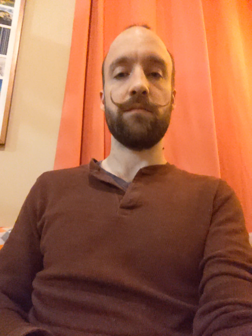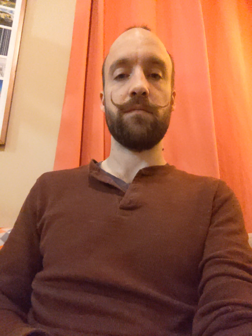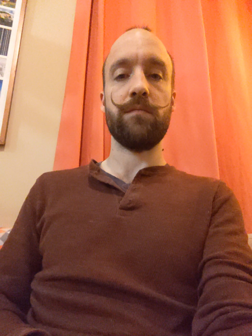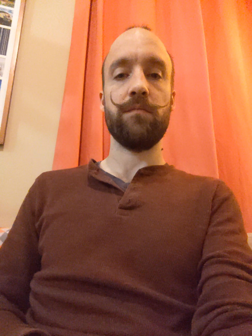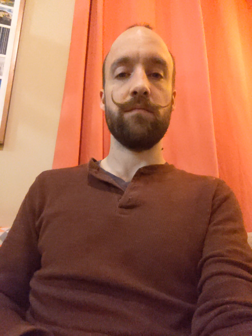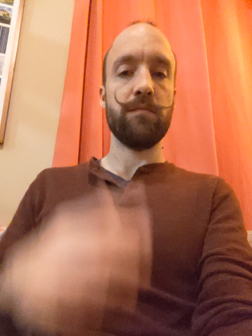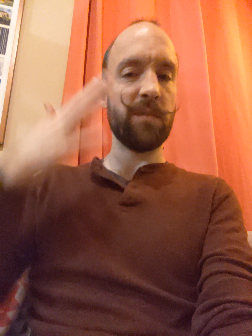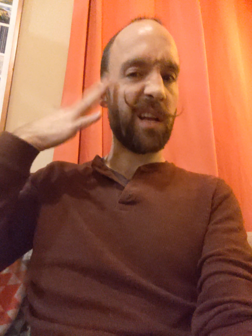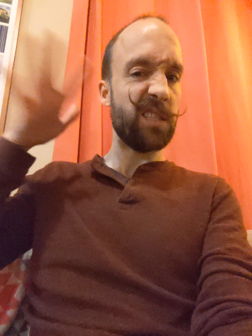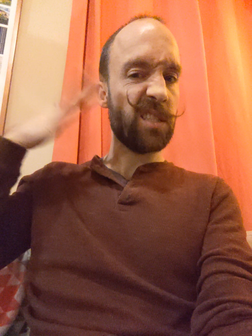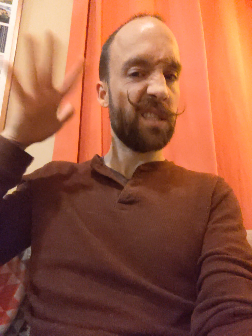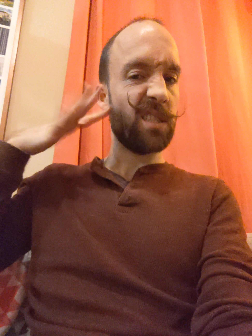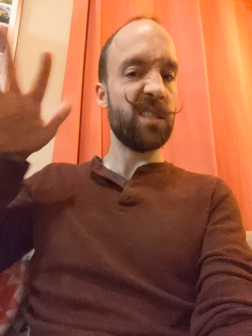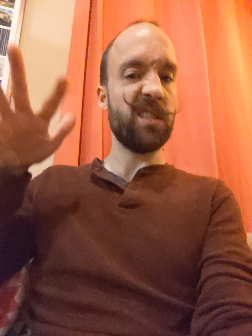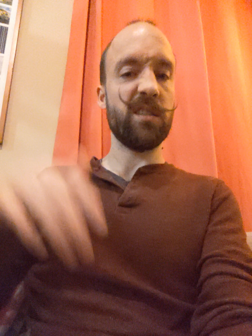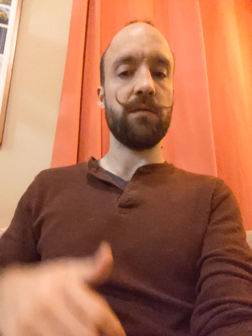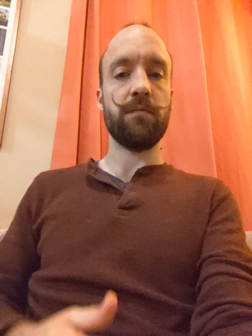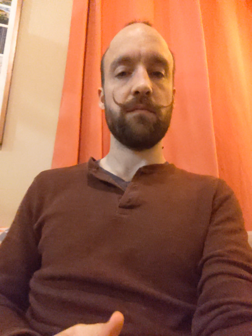noisy